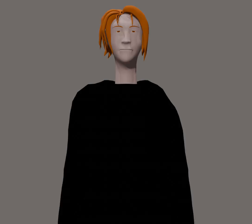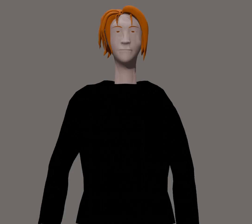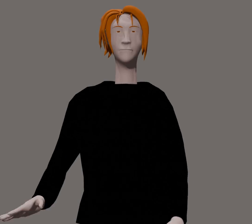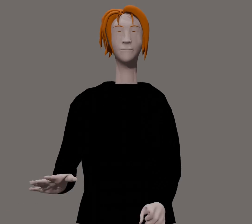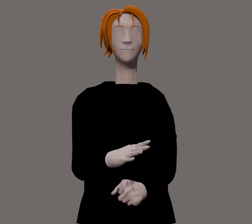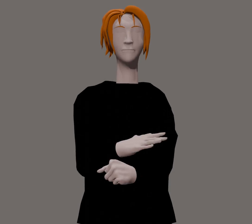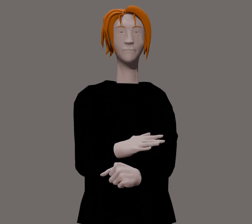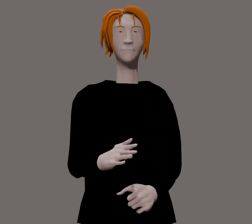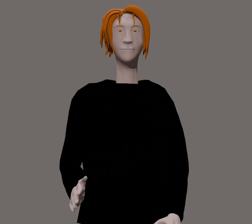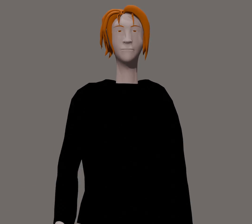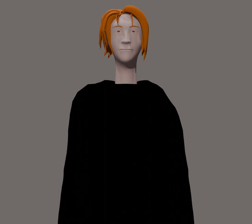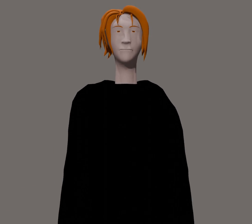Complete Full